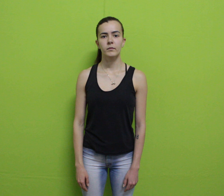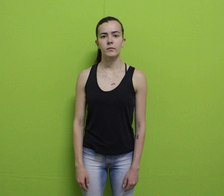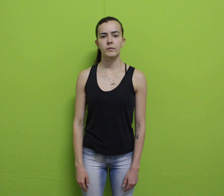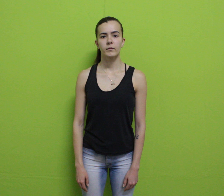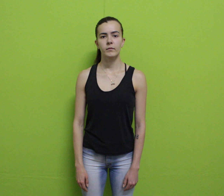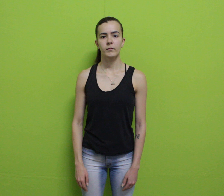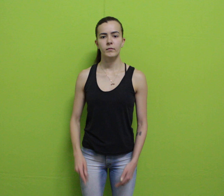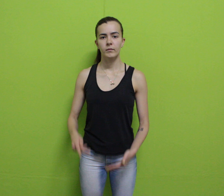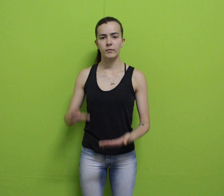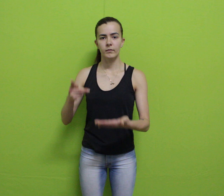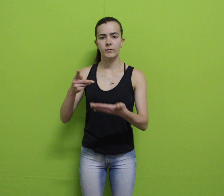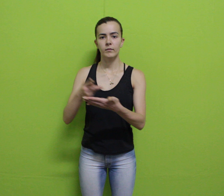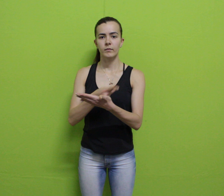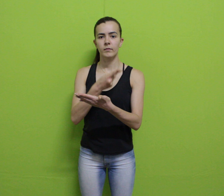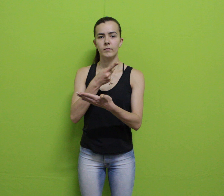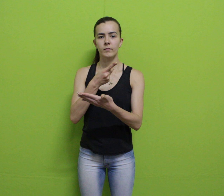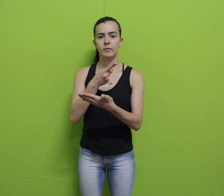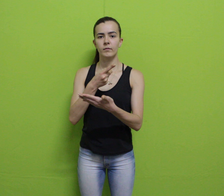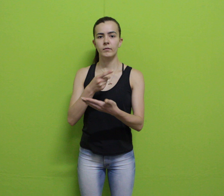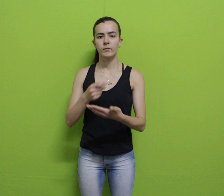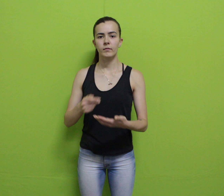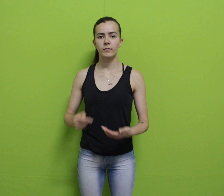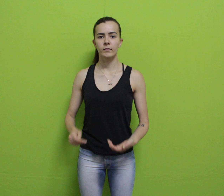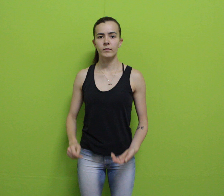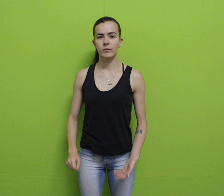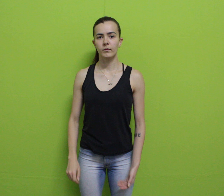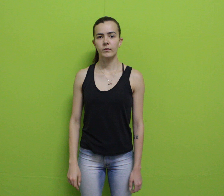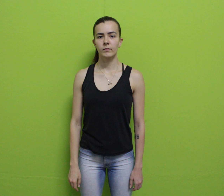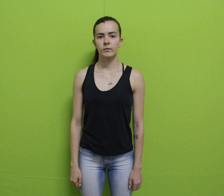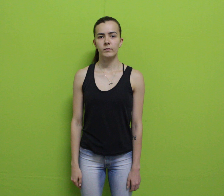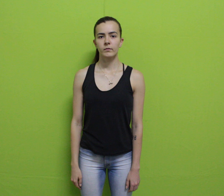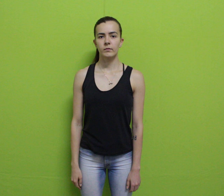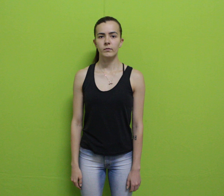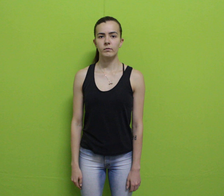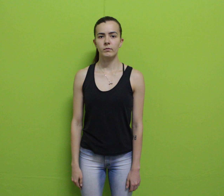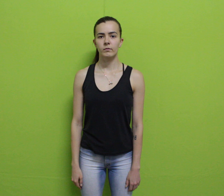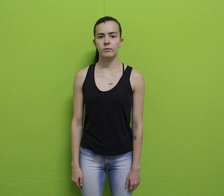acontecer